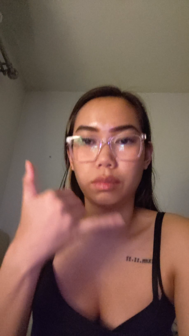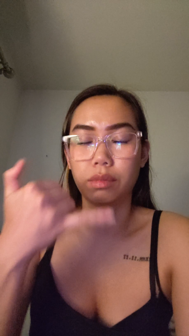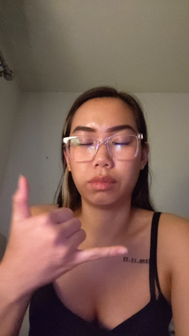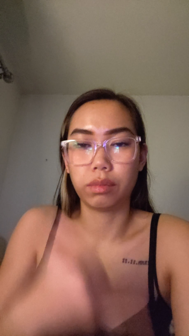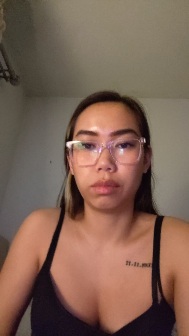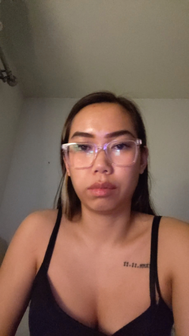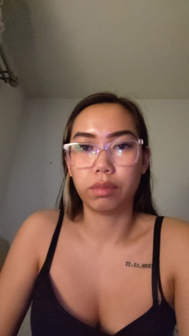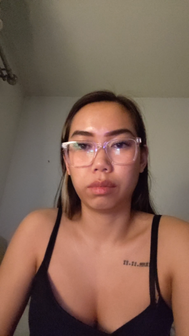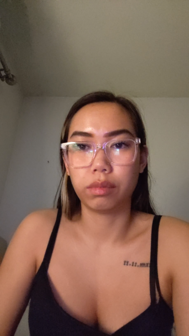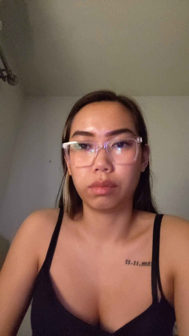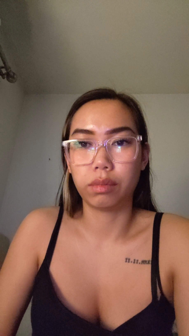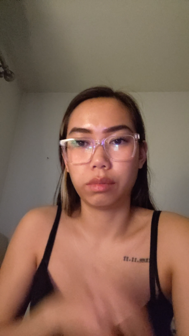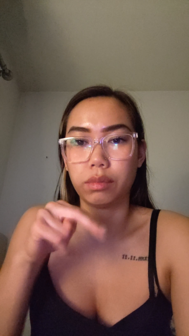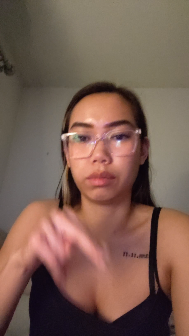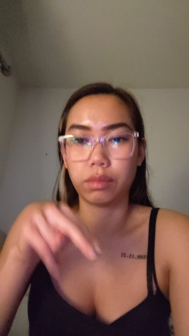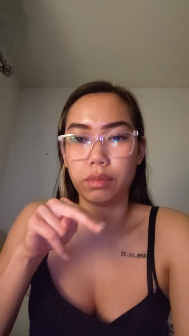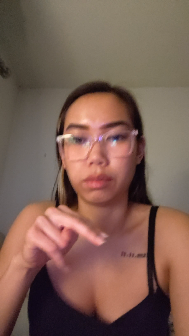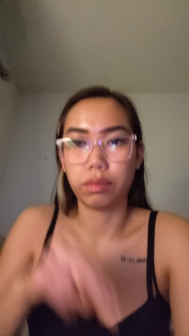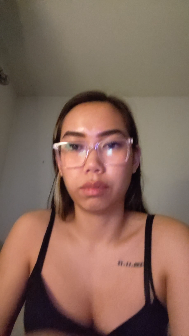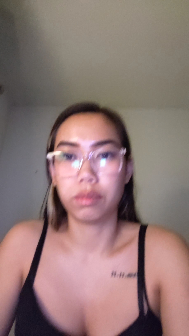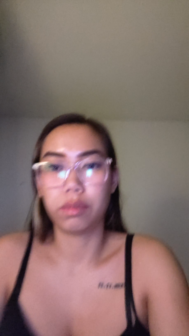nurse